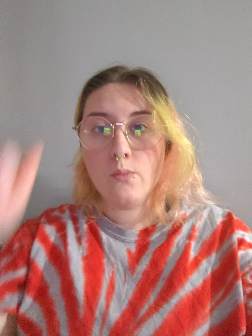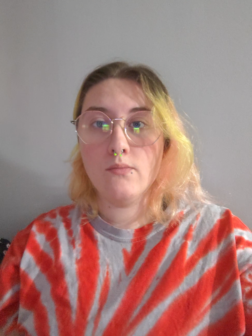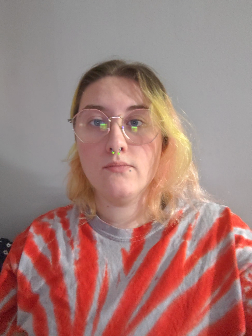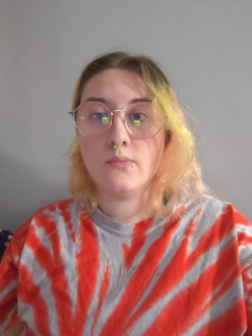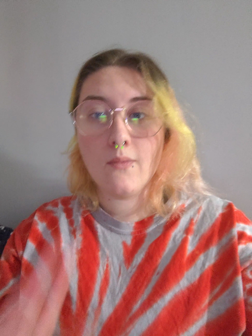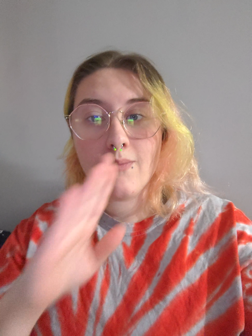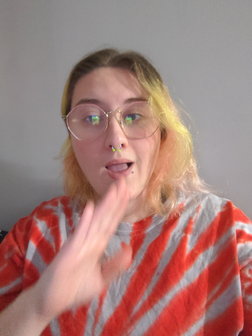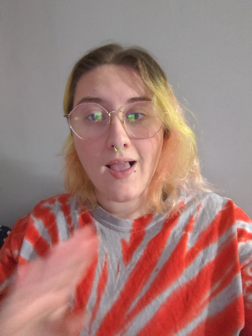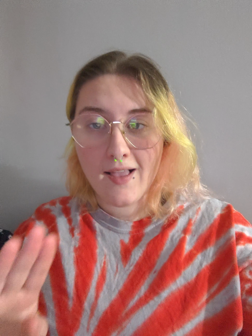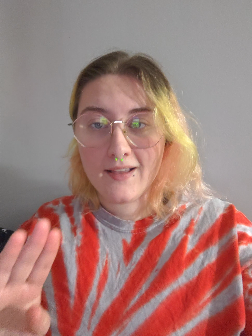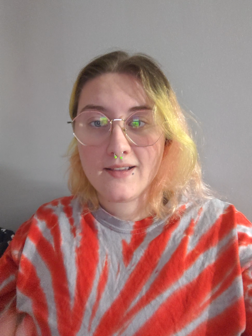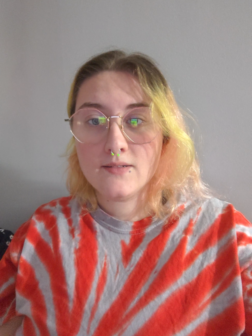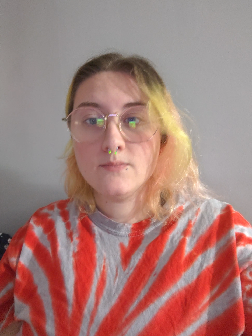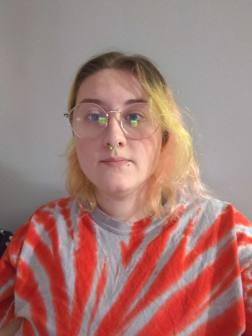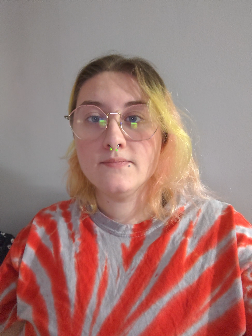quiet